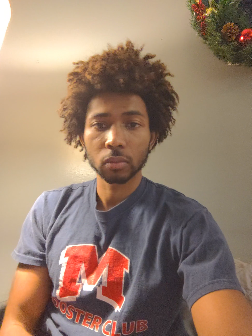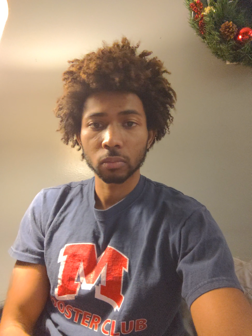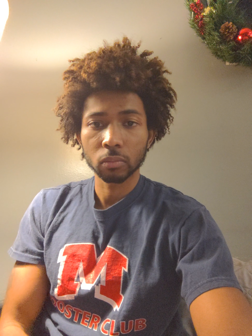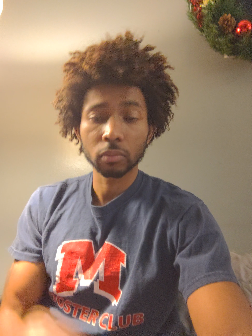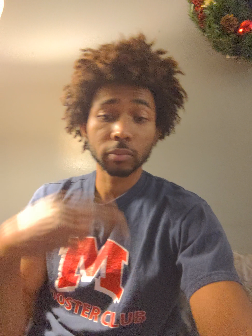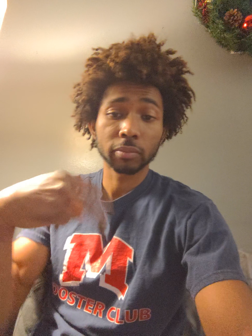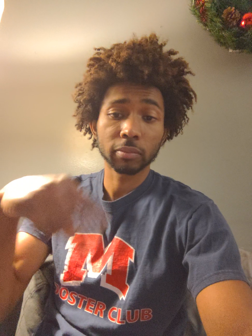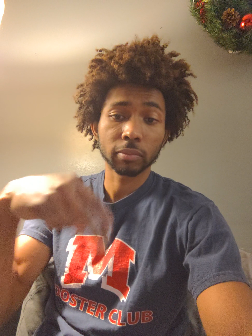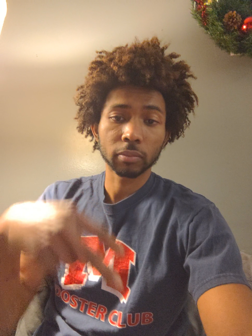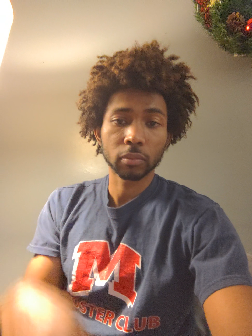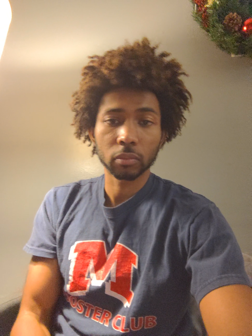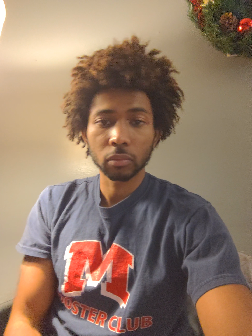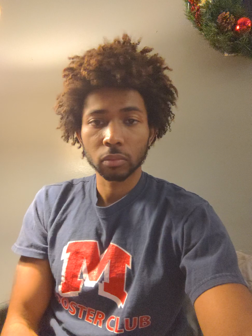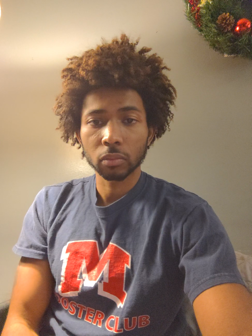dance